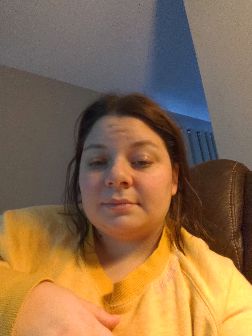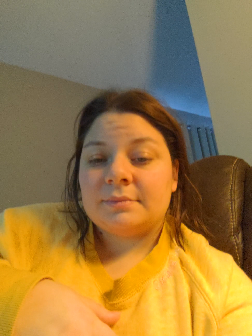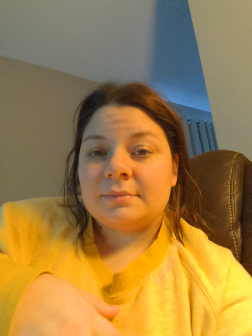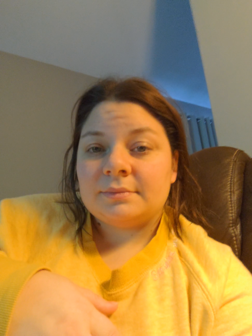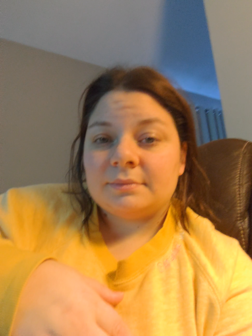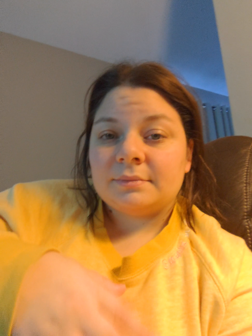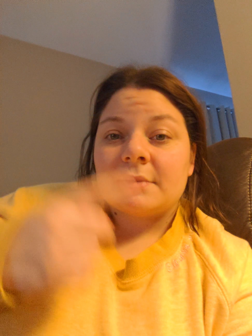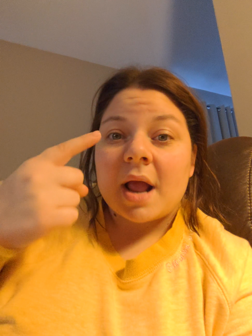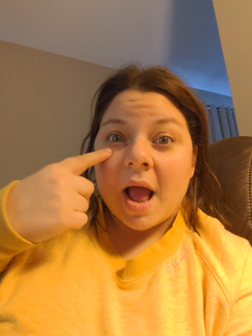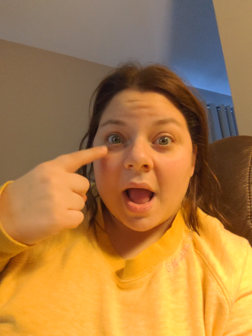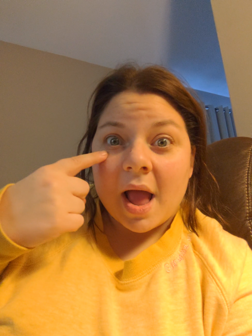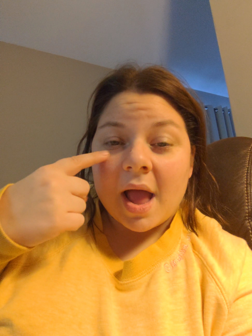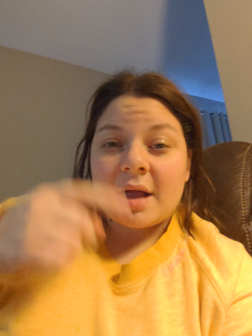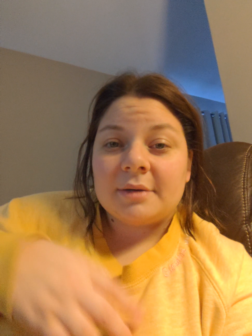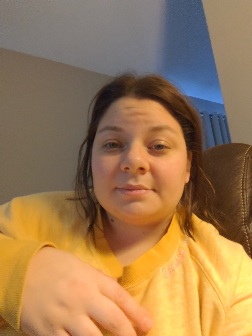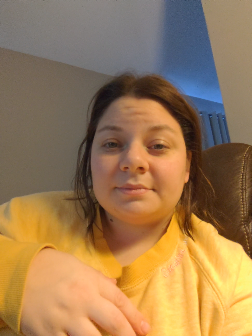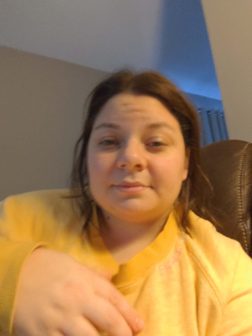eye